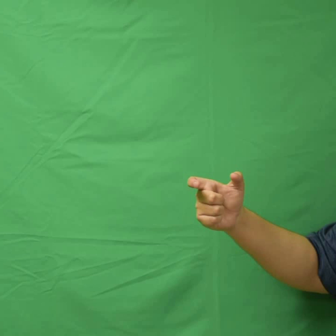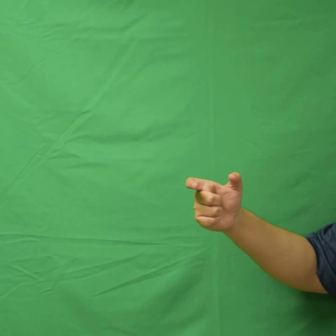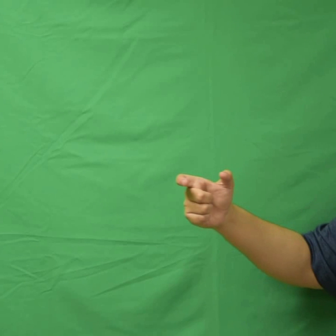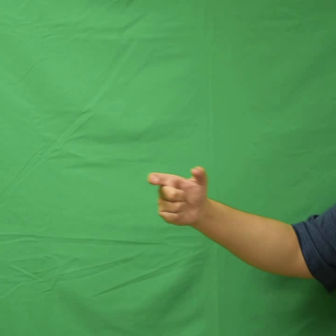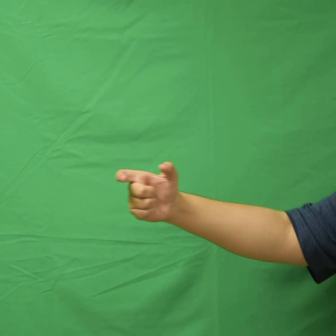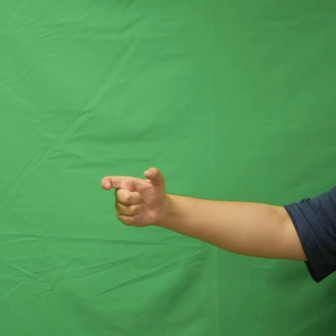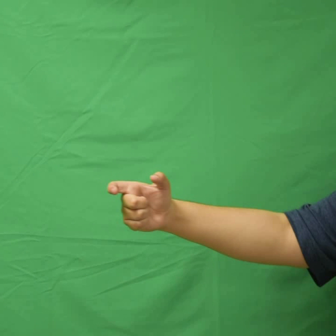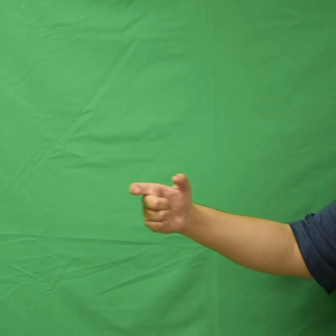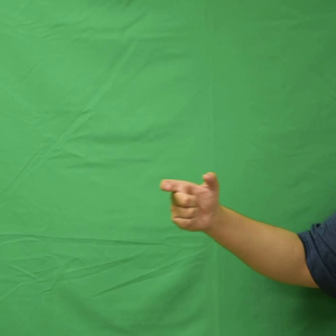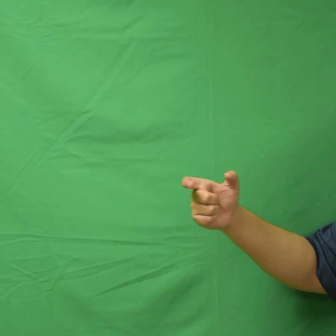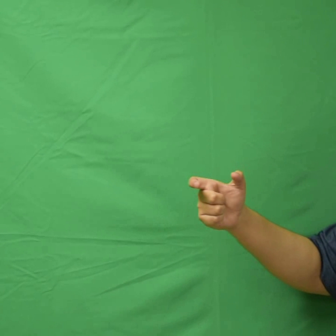X